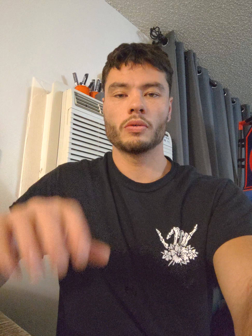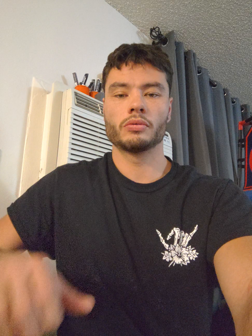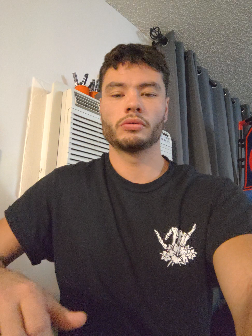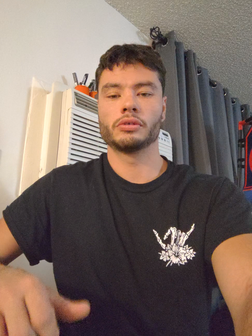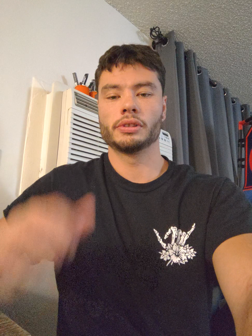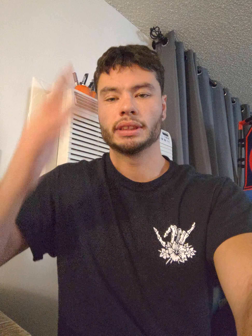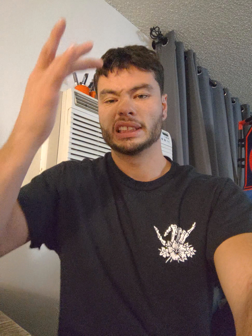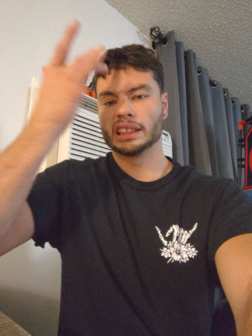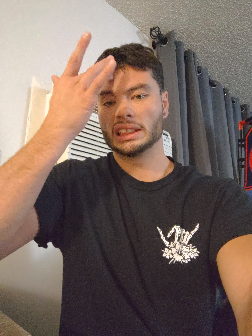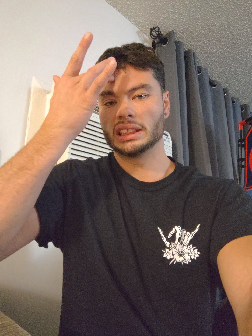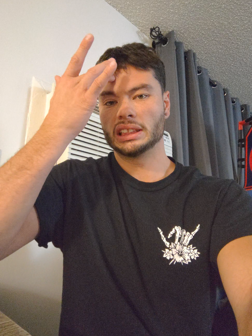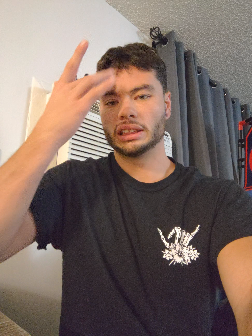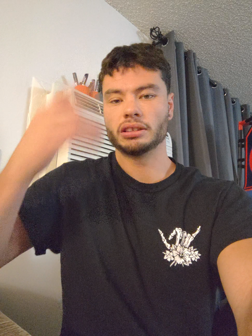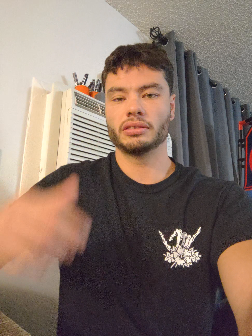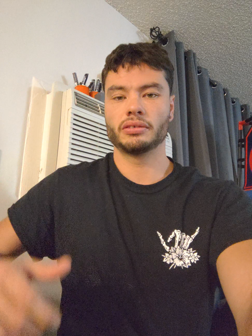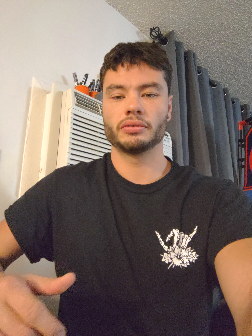sick